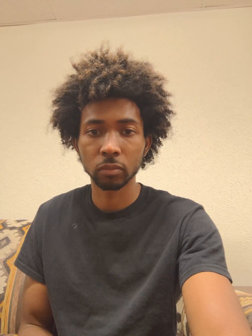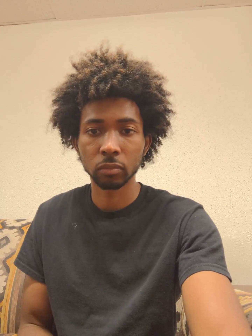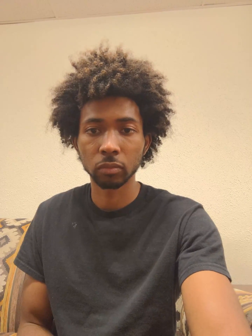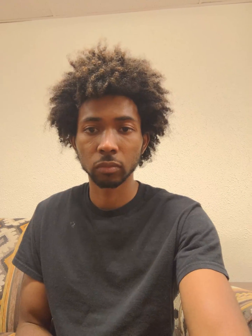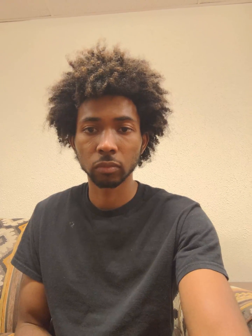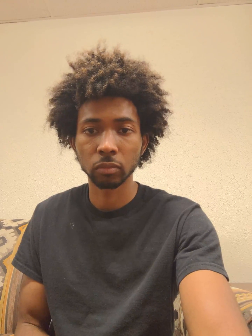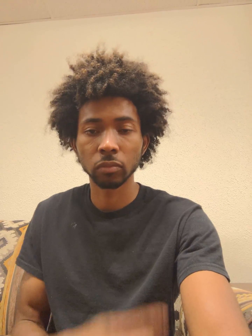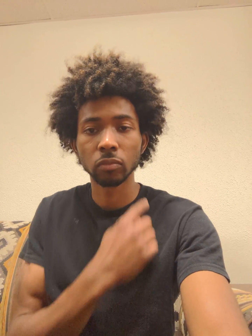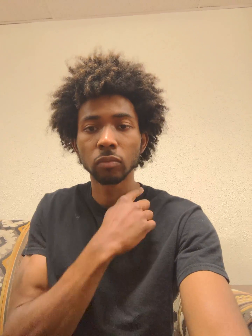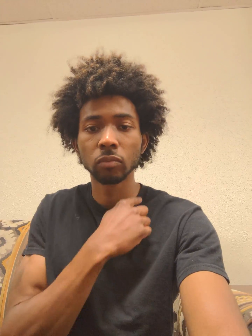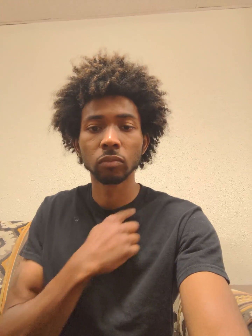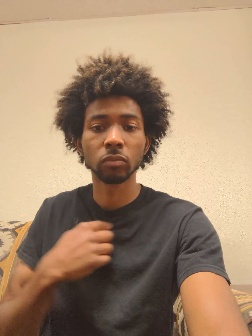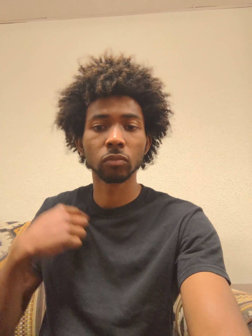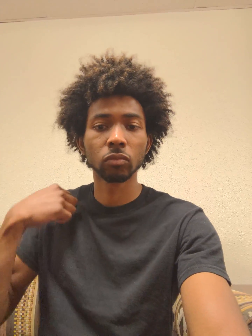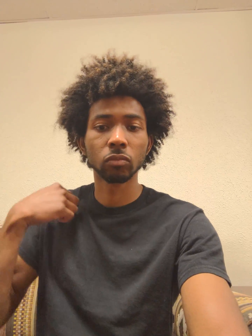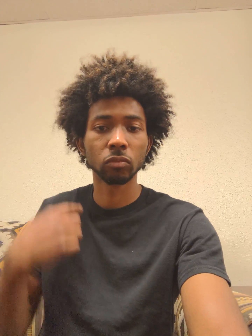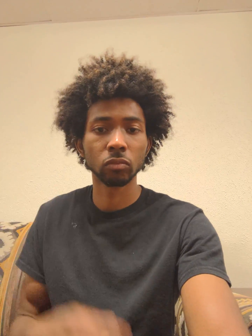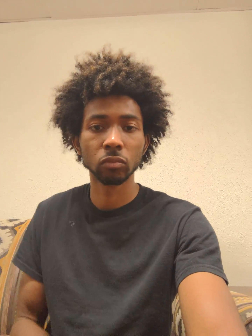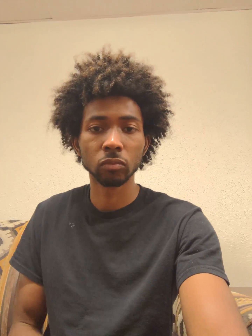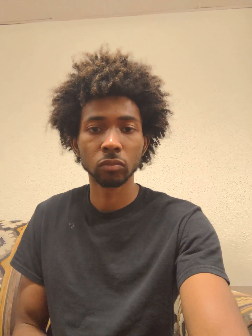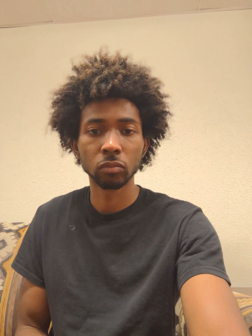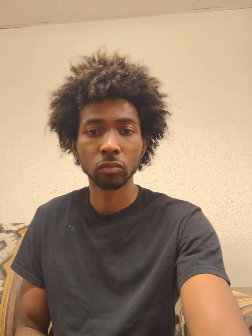necklace